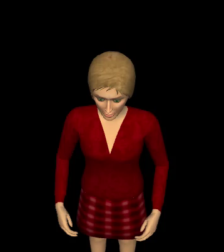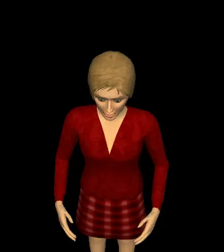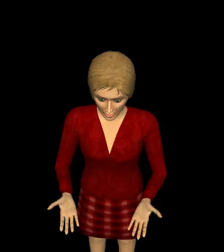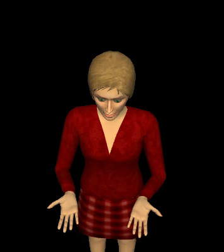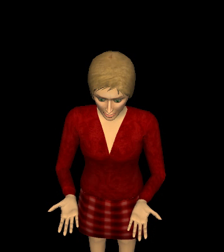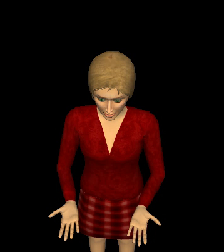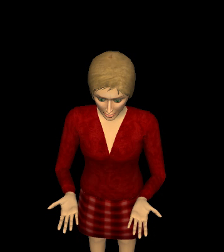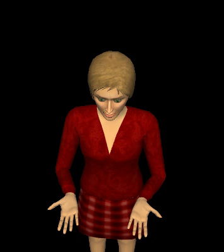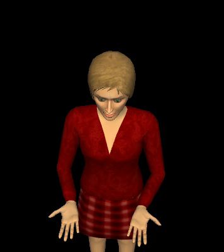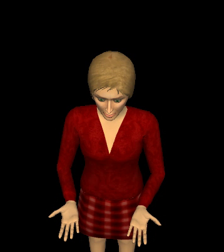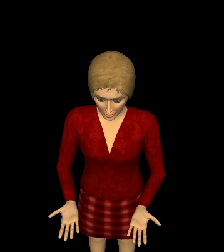اليوم